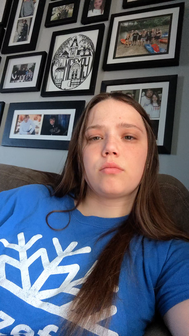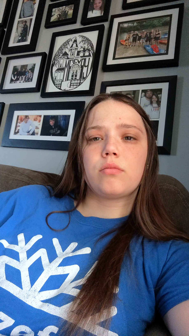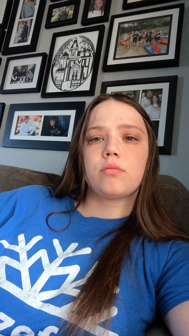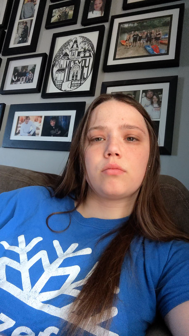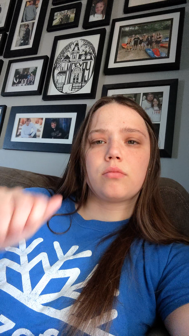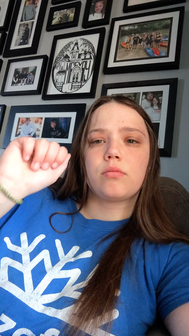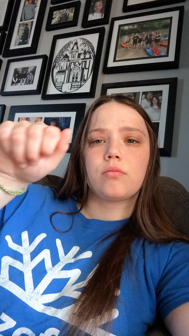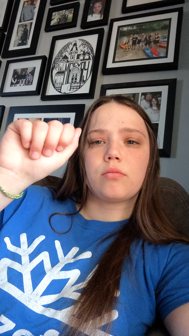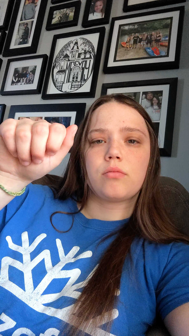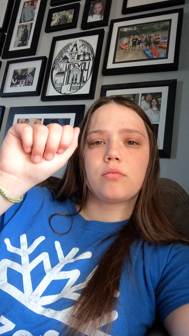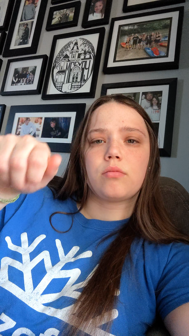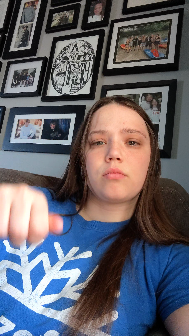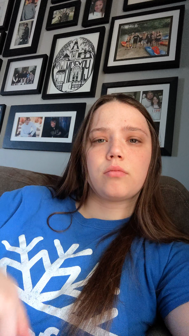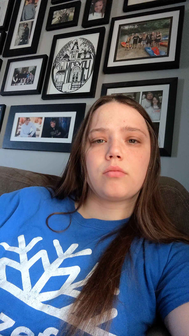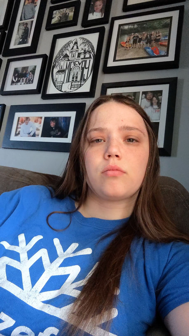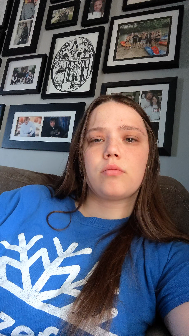knock